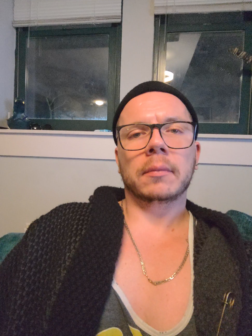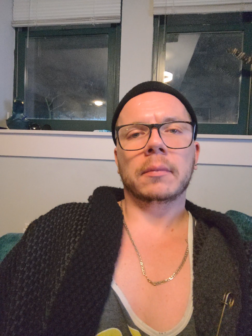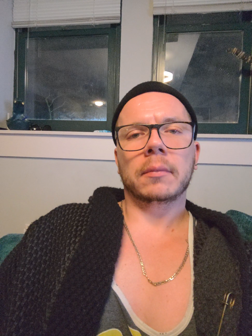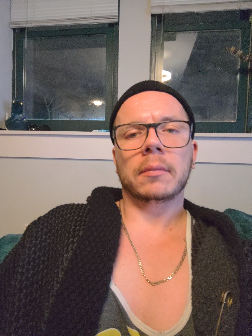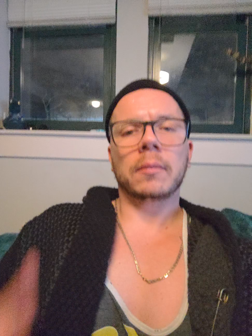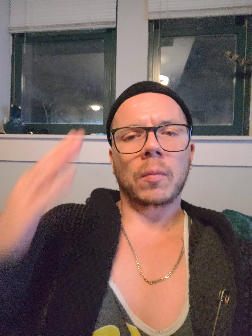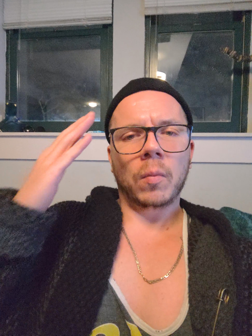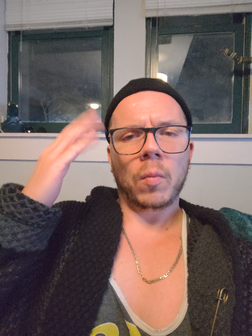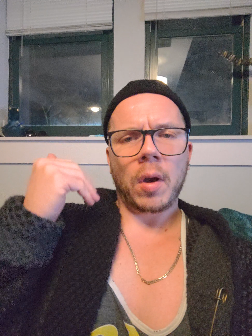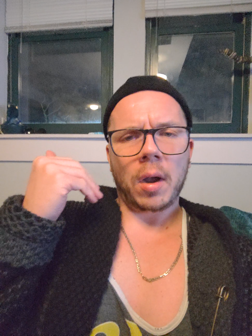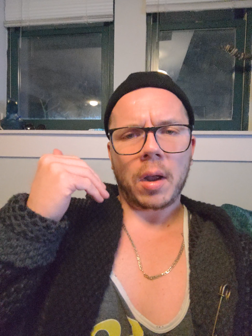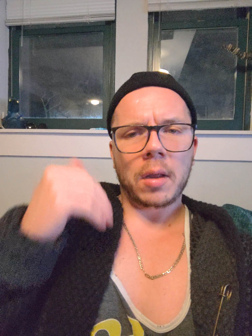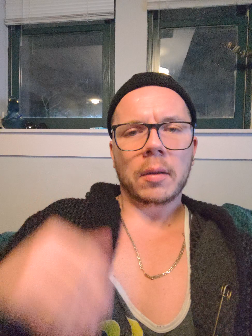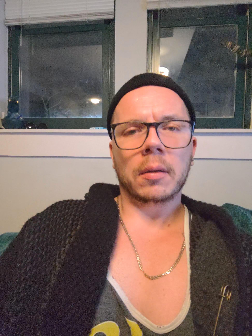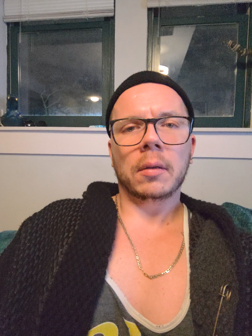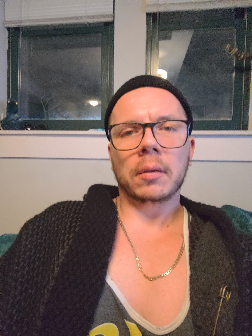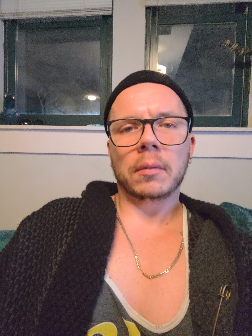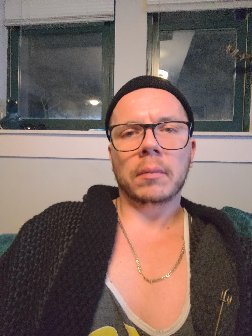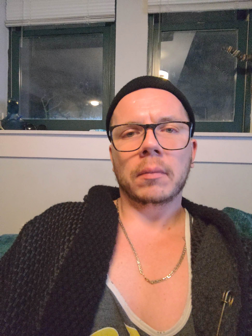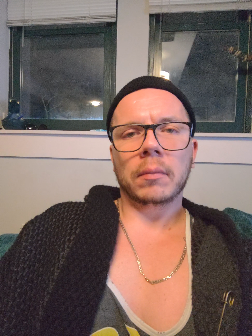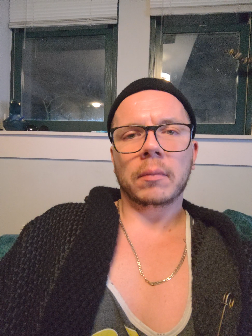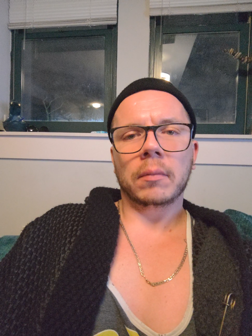why